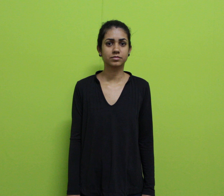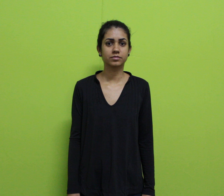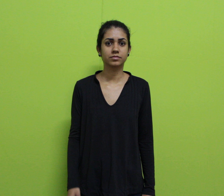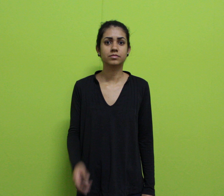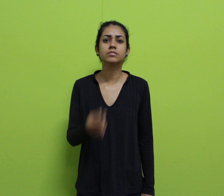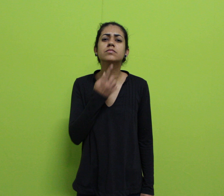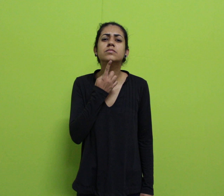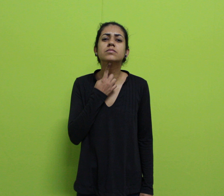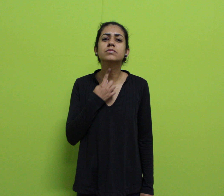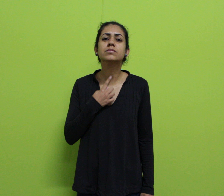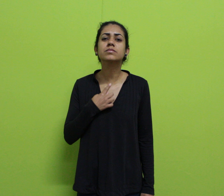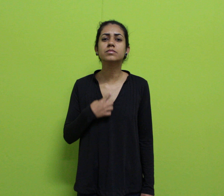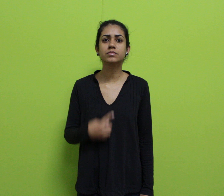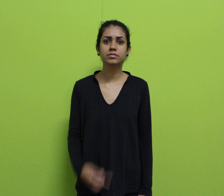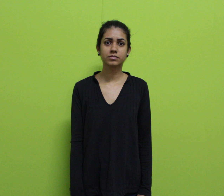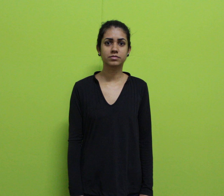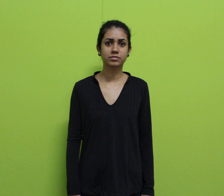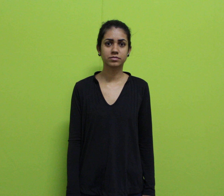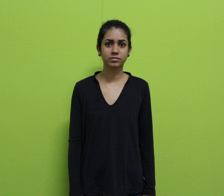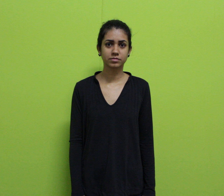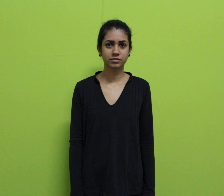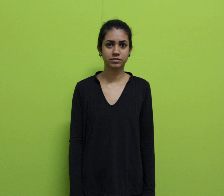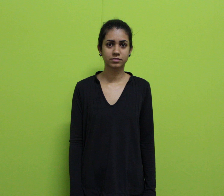vontade